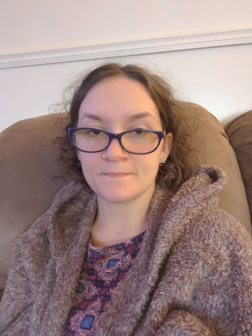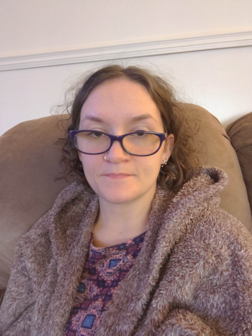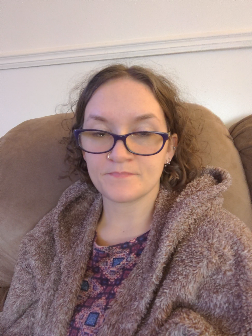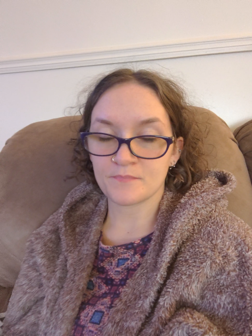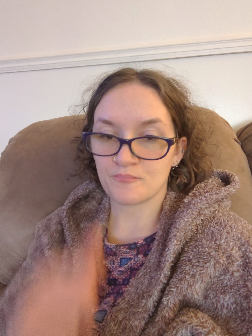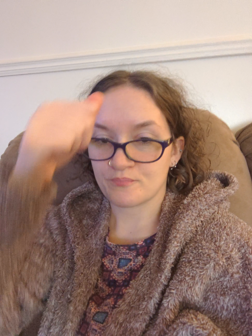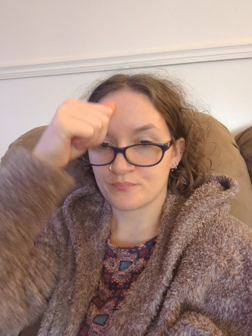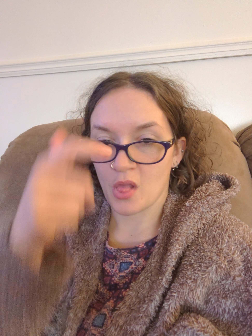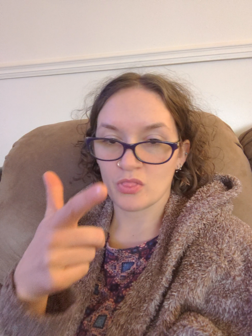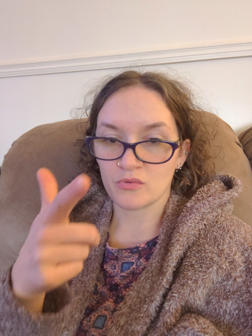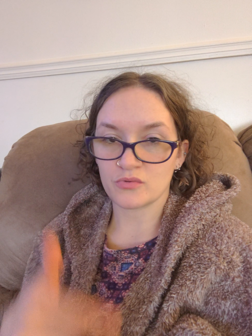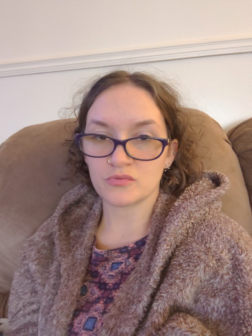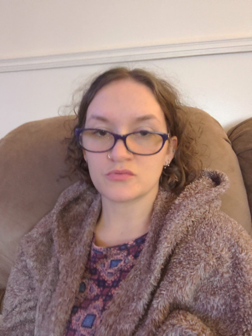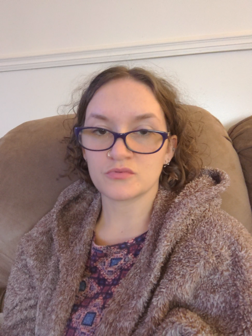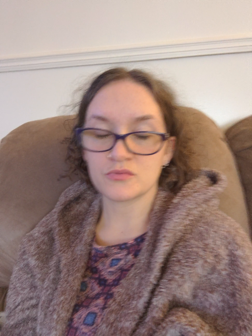brother